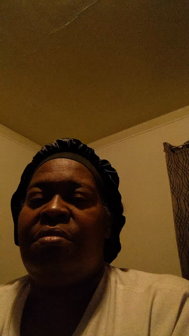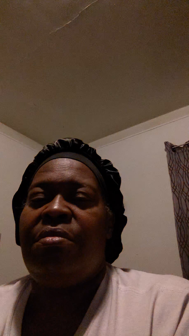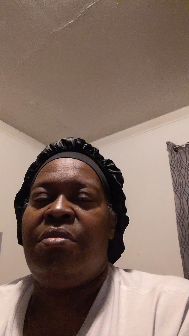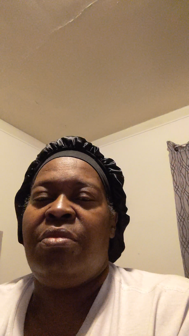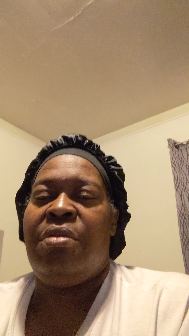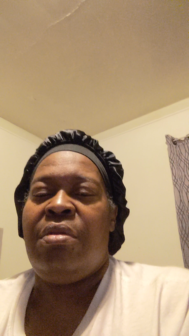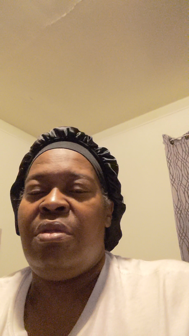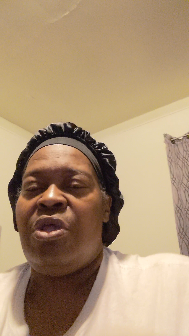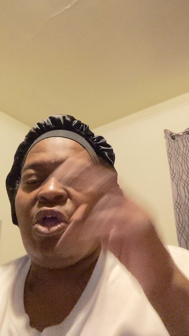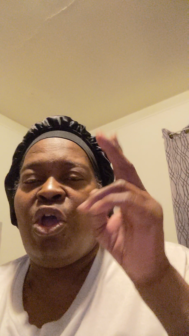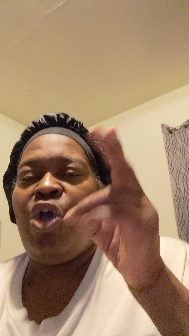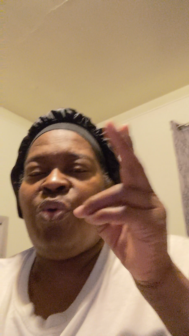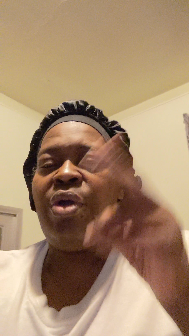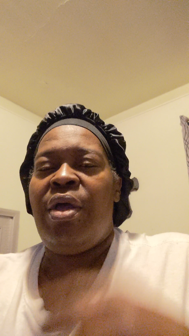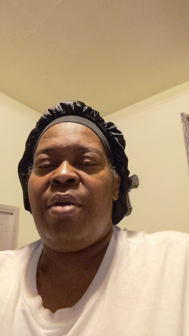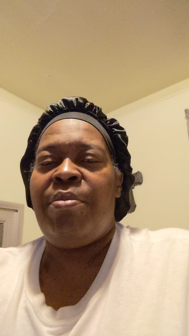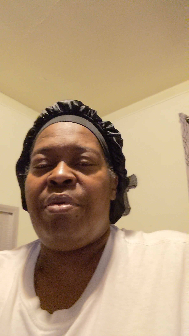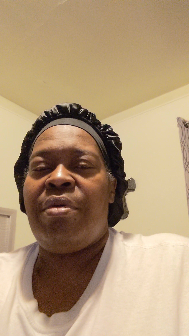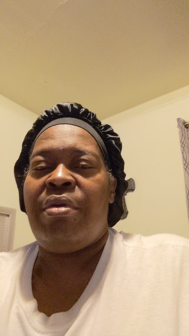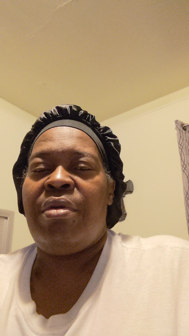hurry